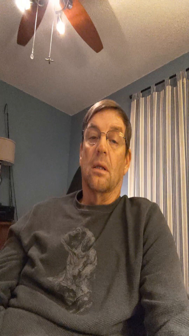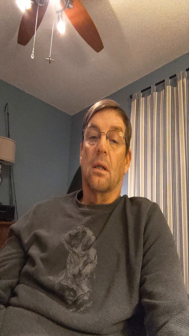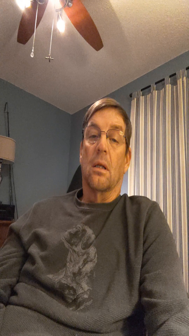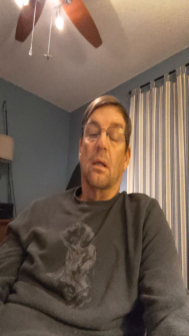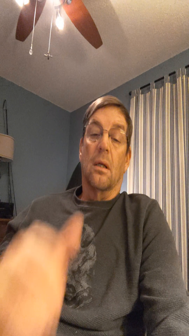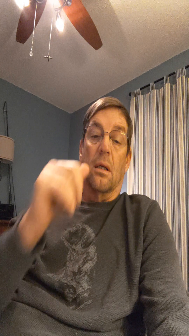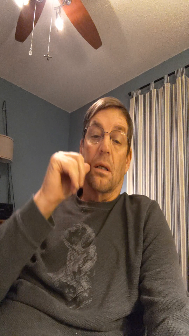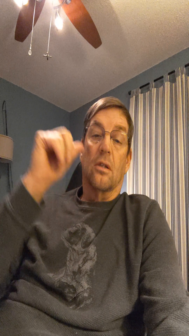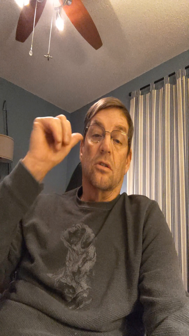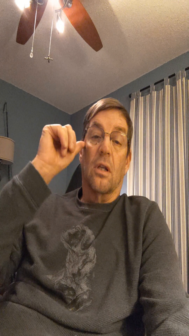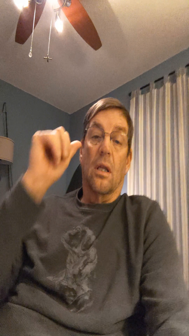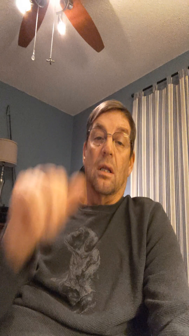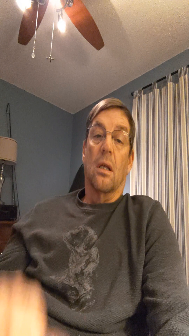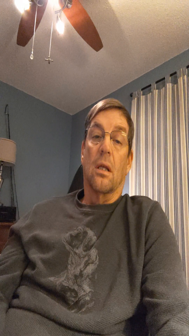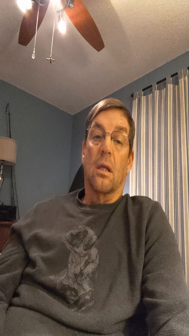yesterday